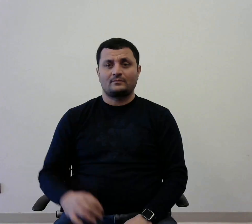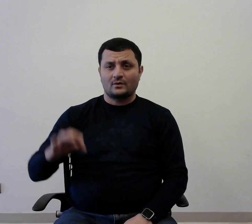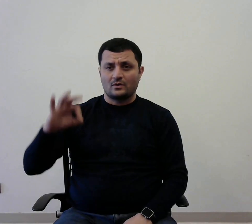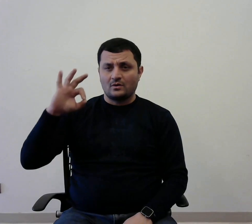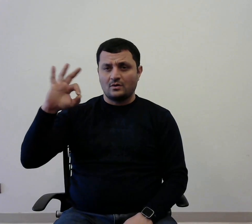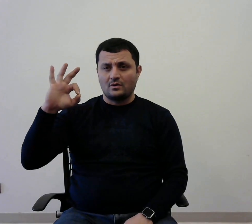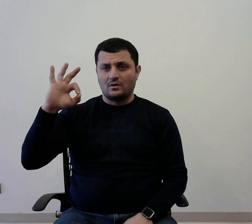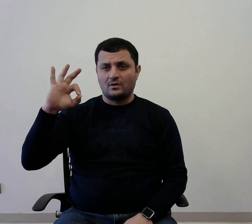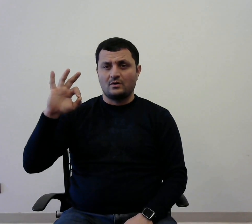O